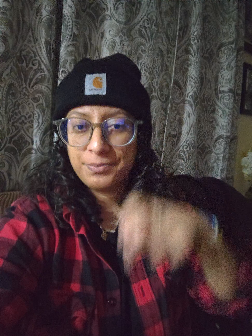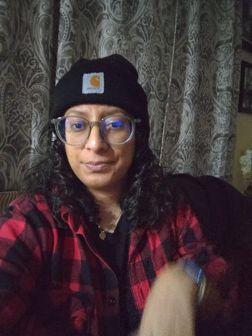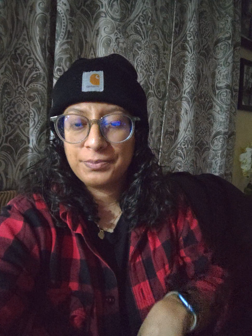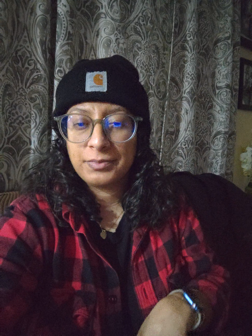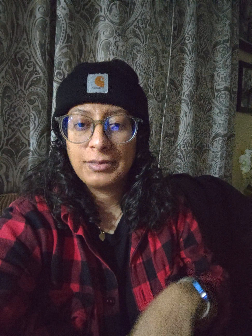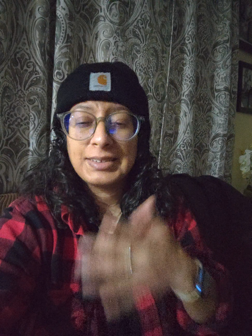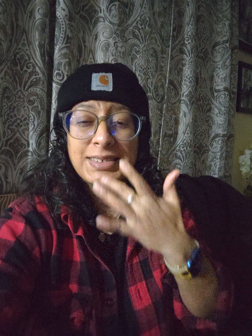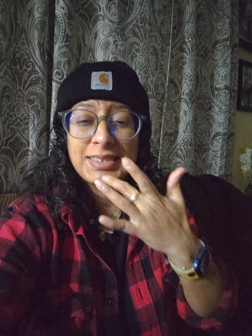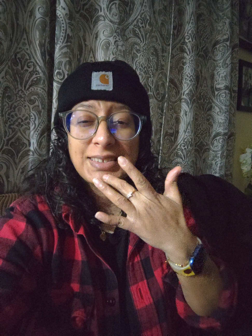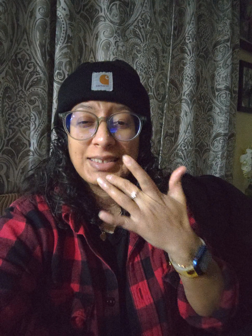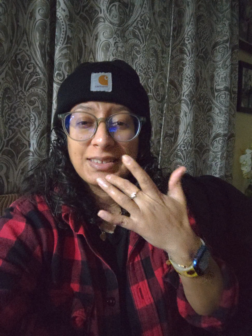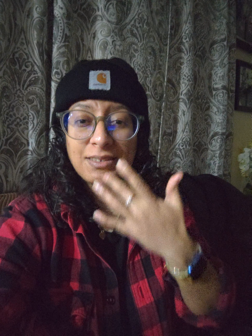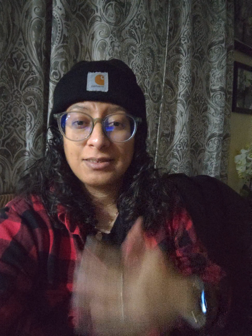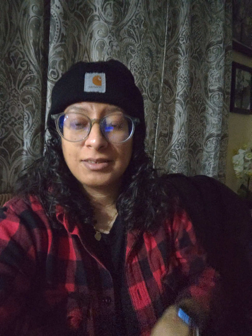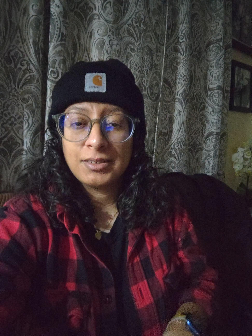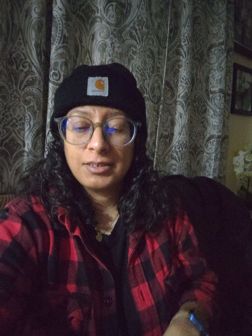taste